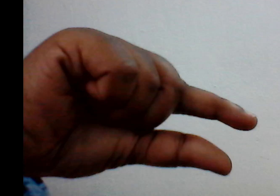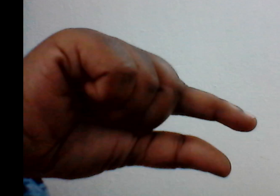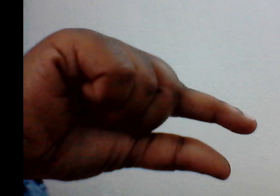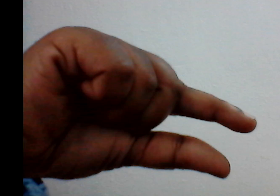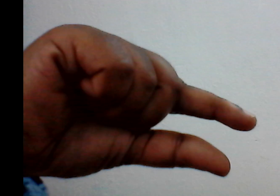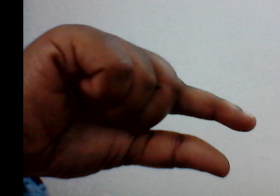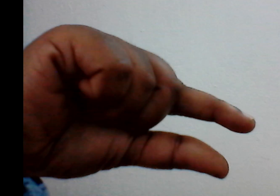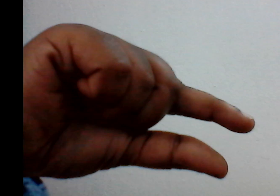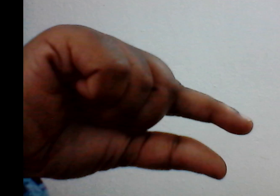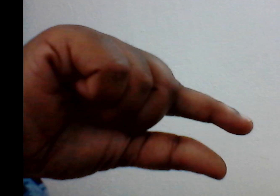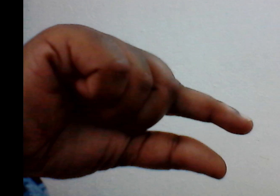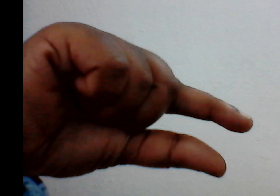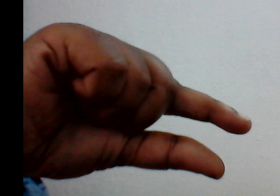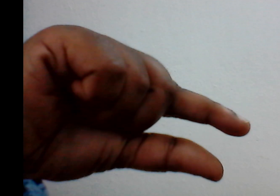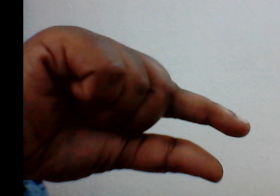ഉ